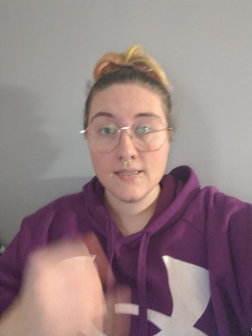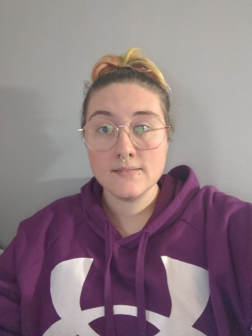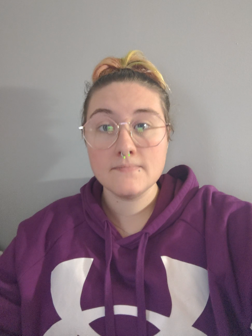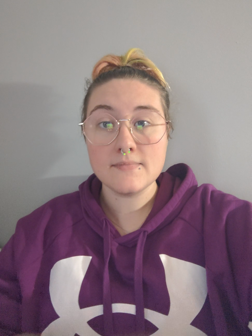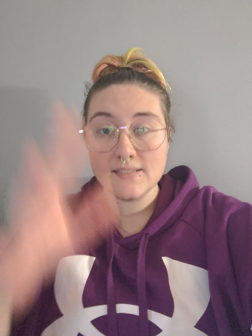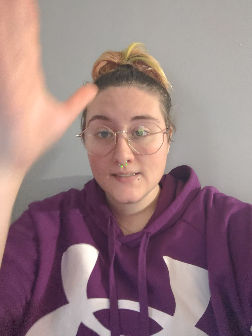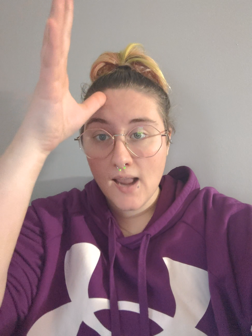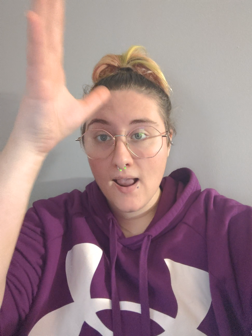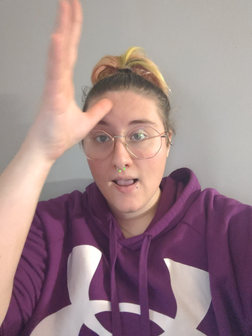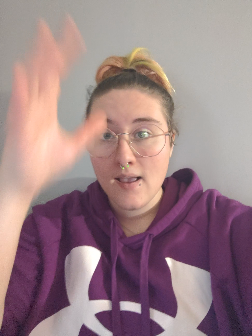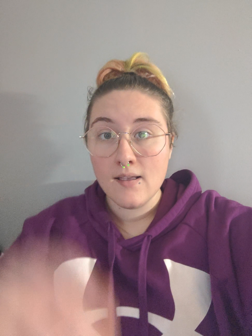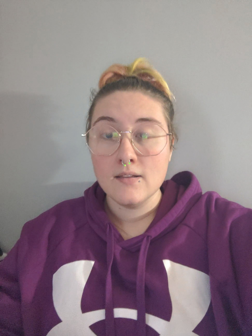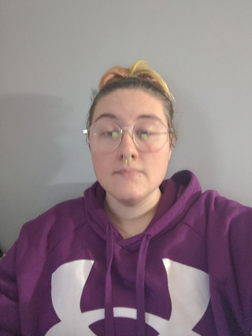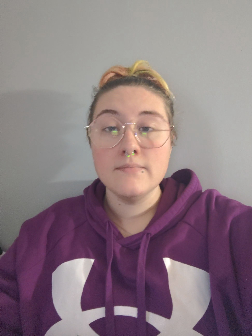dad